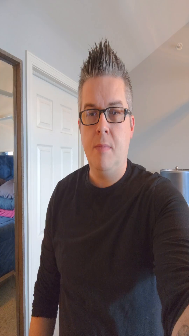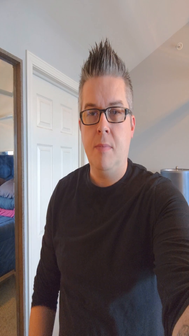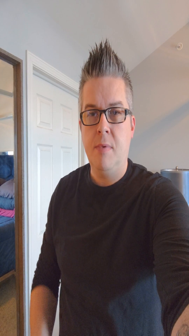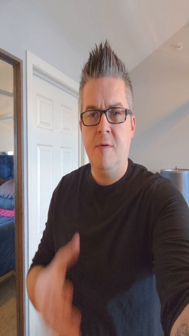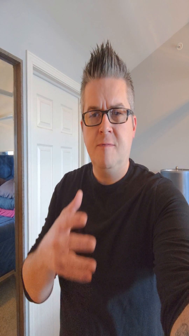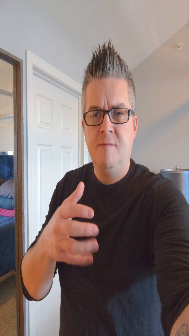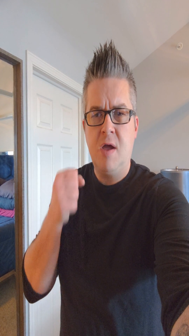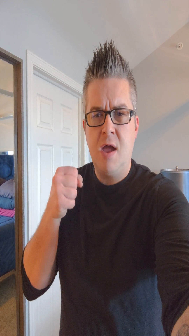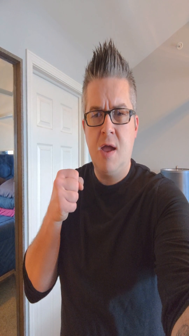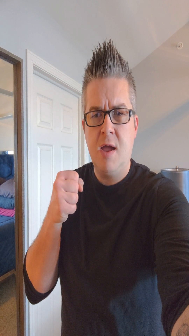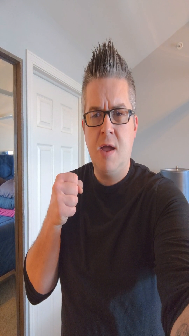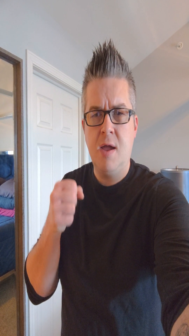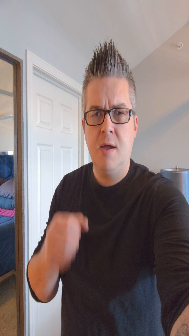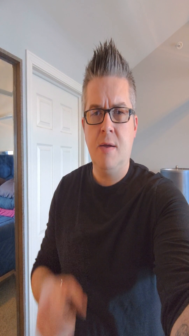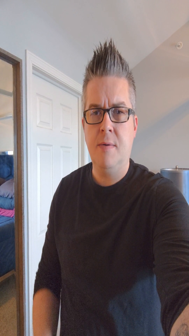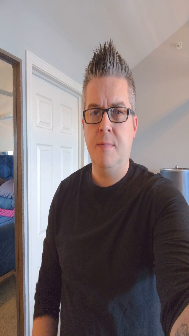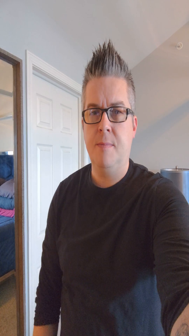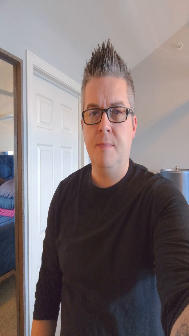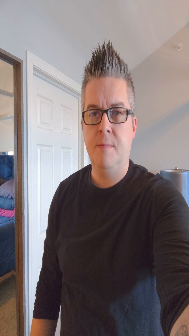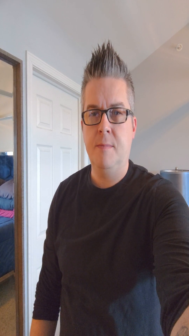fast